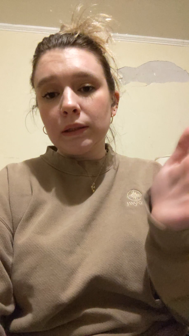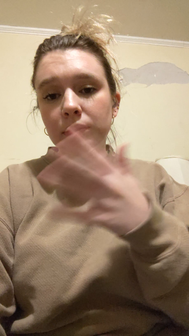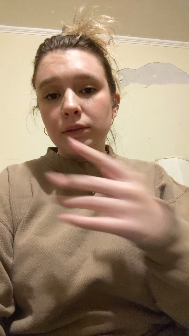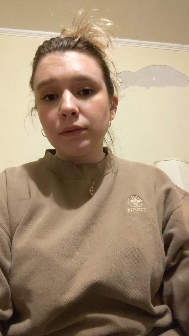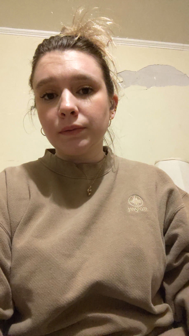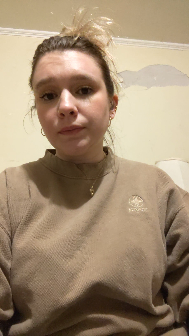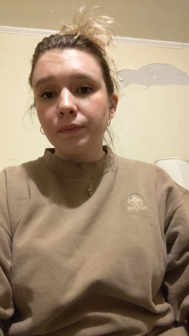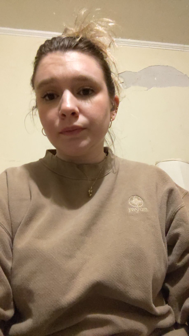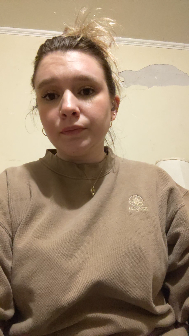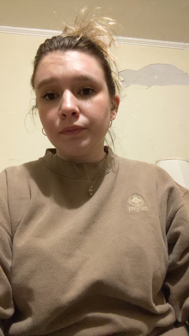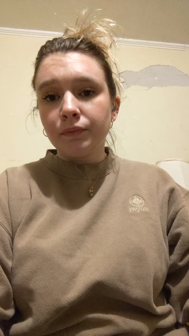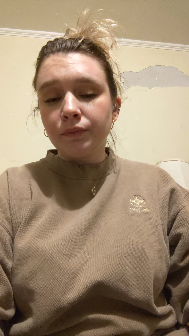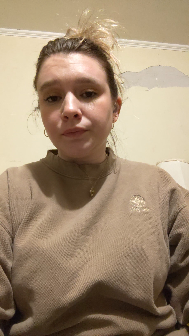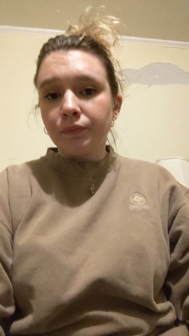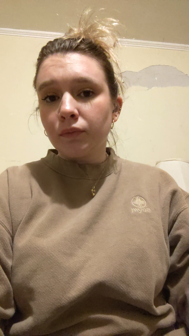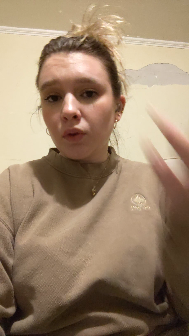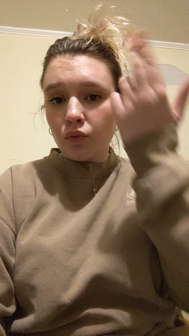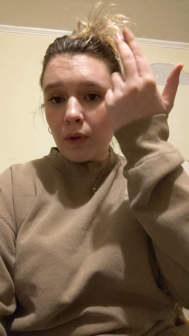rabbit